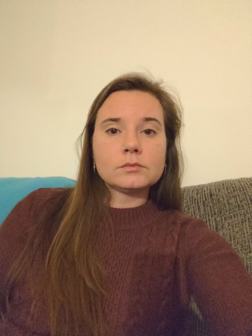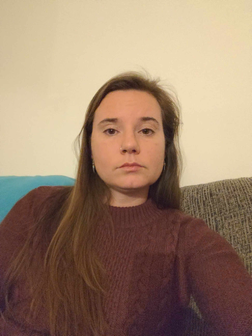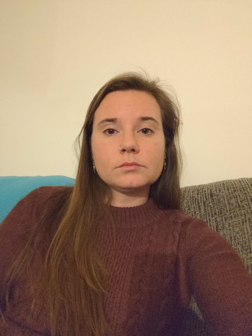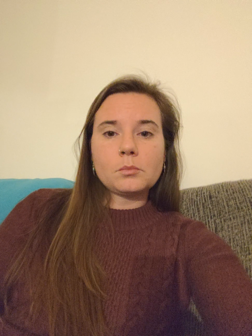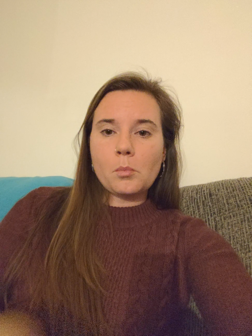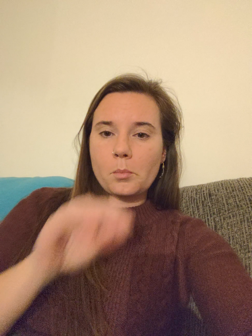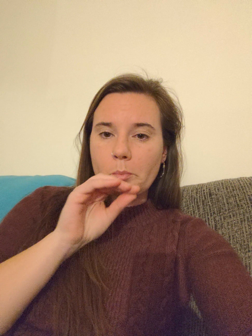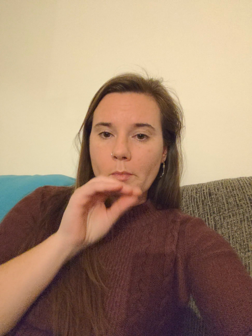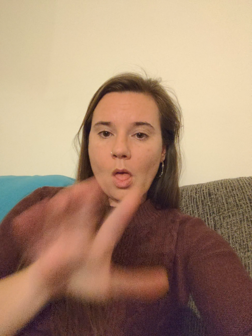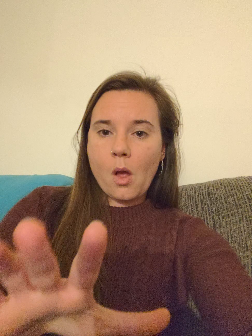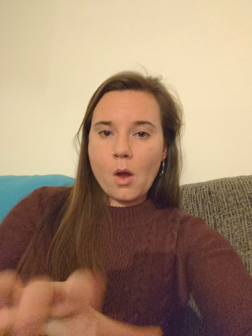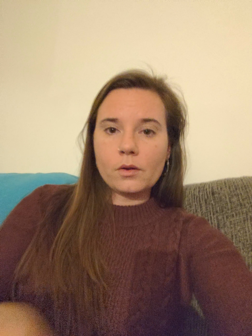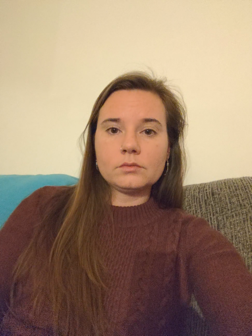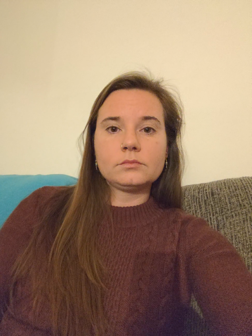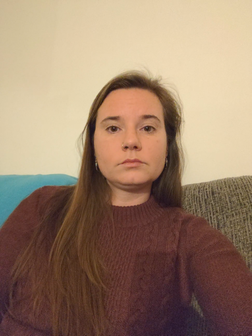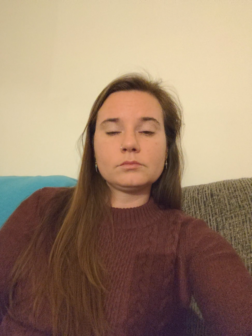blow